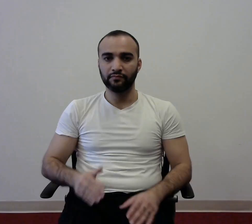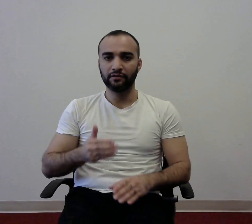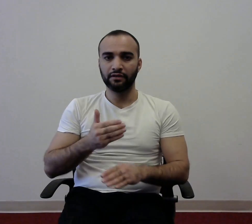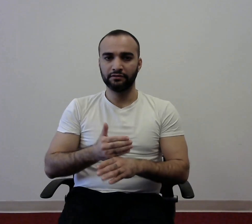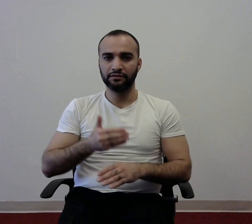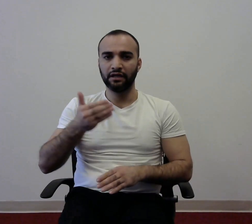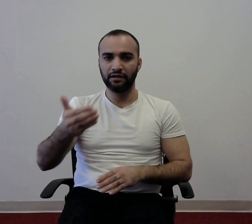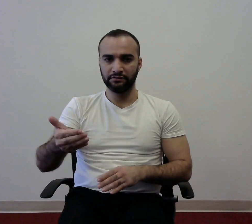gecikmək